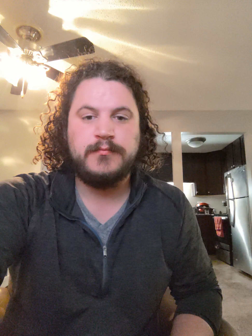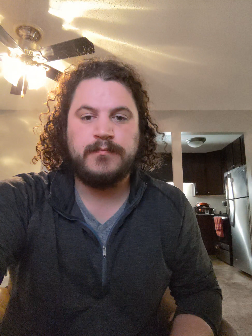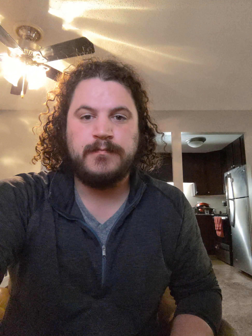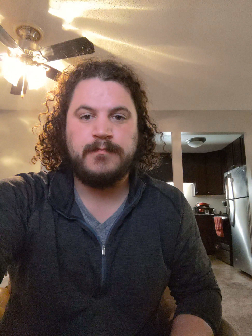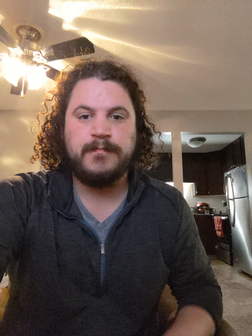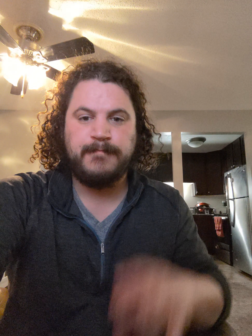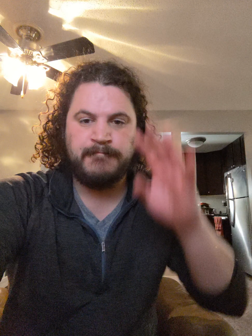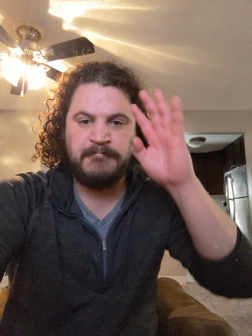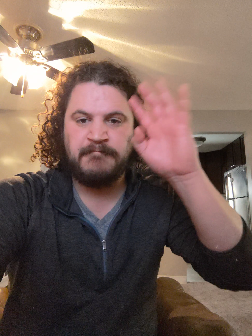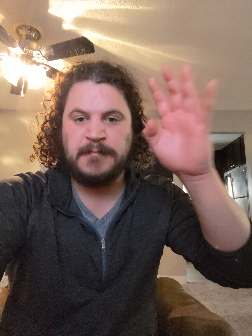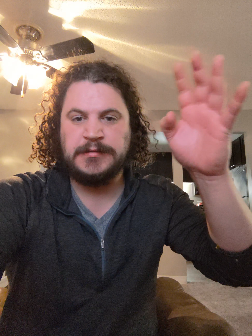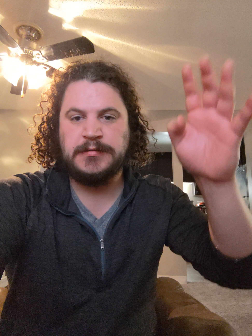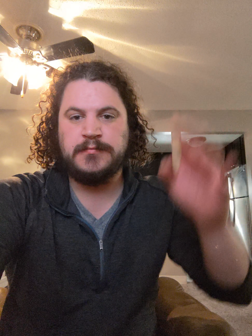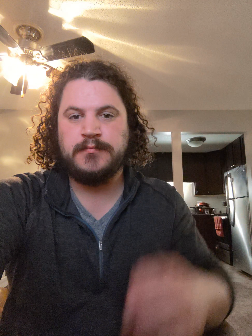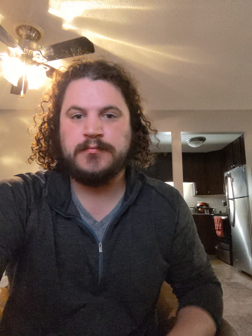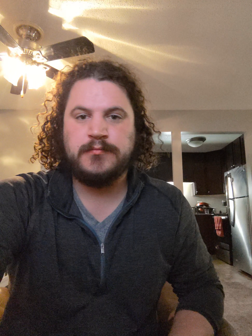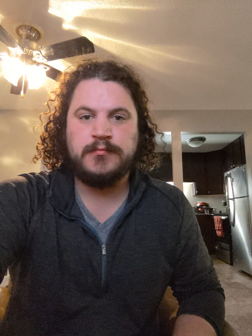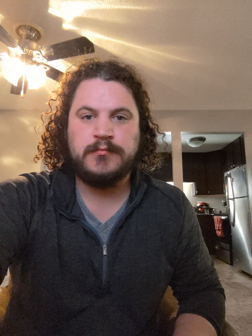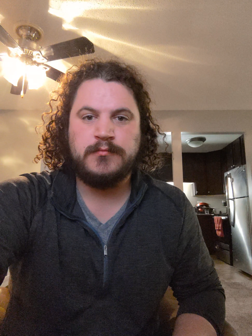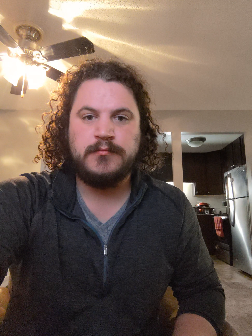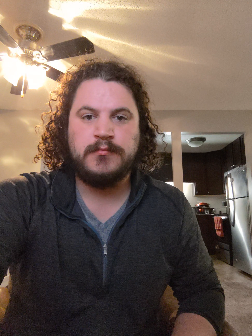pretend